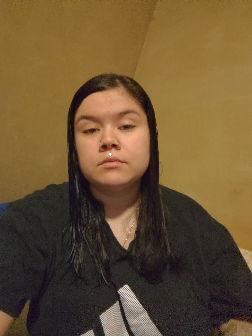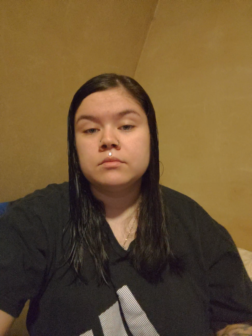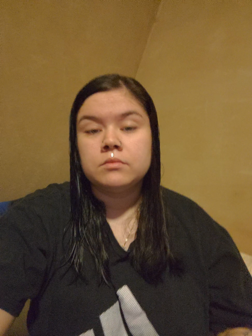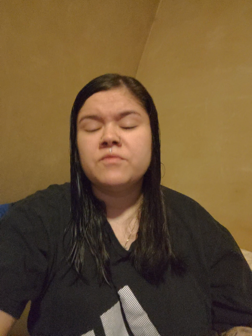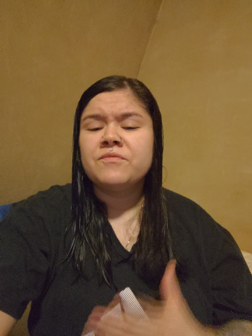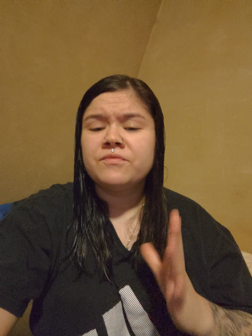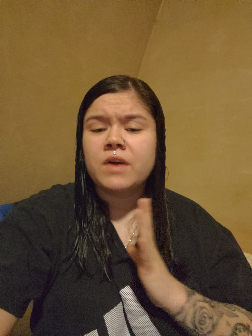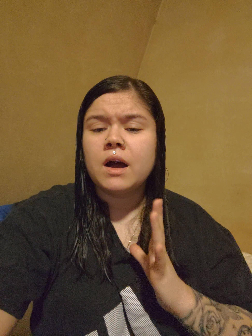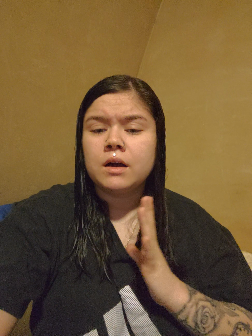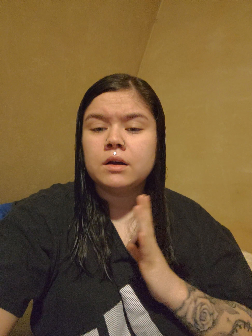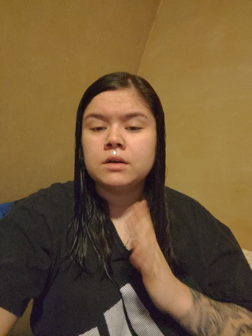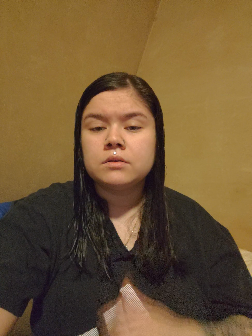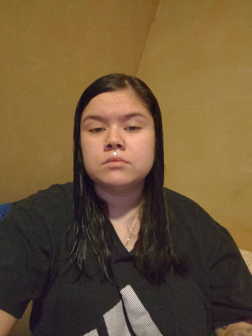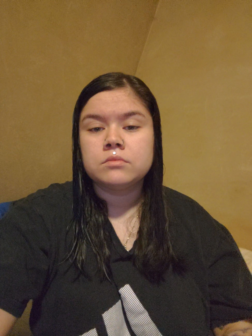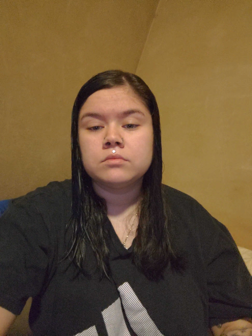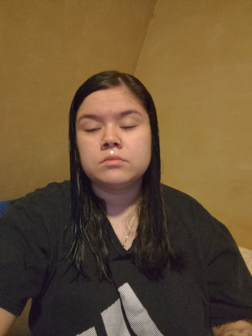fine